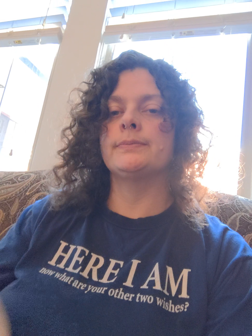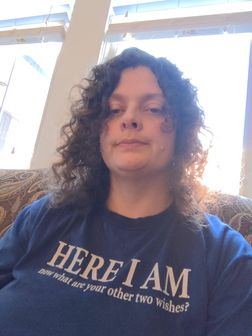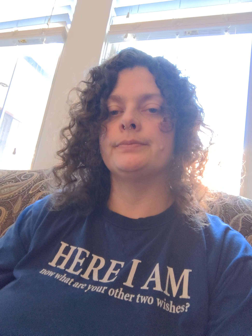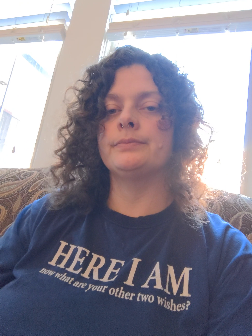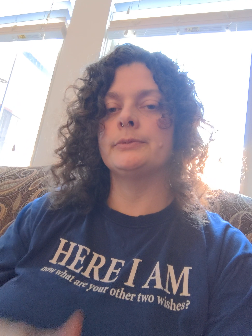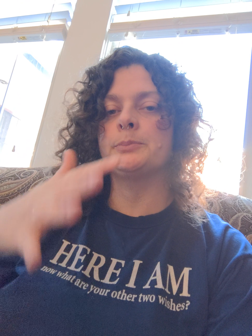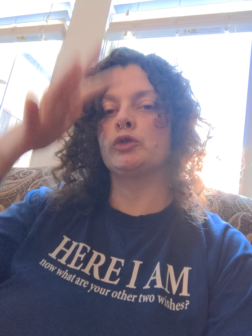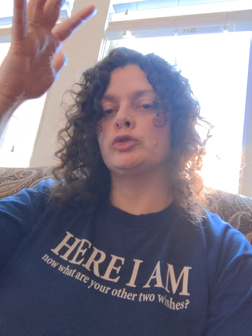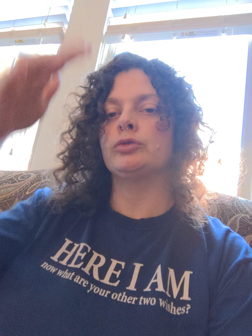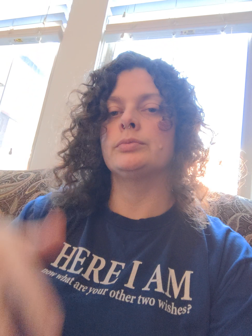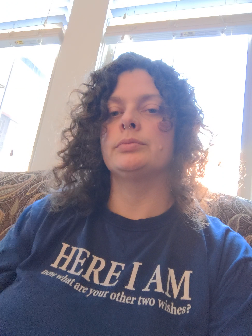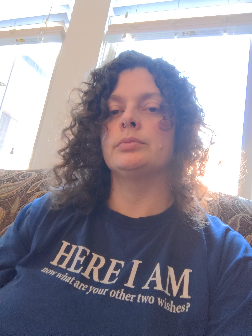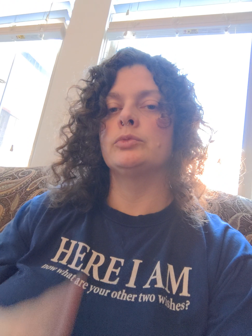helicopter